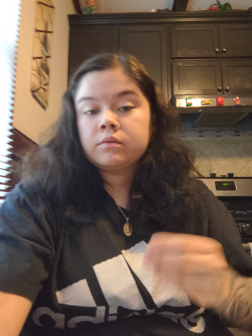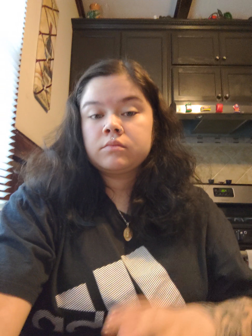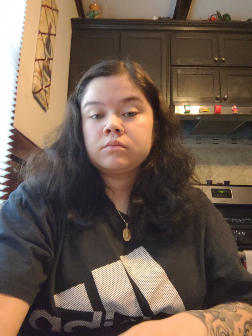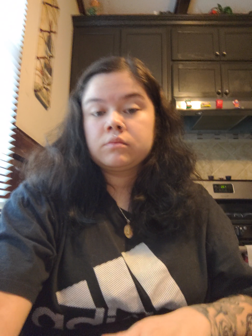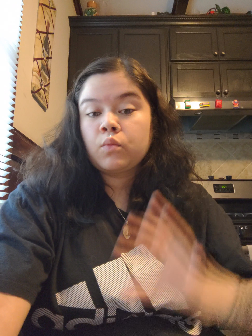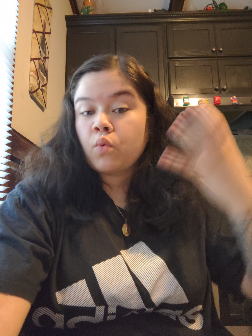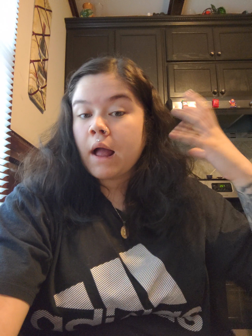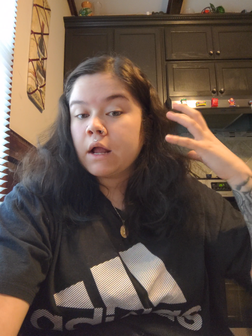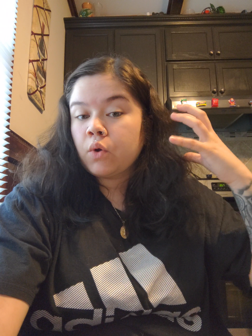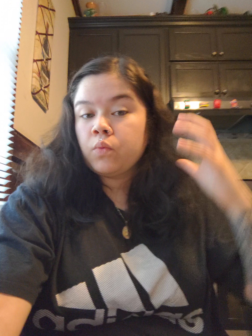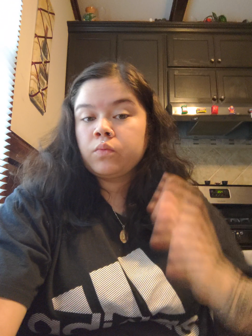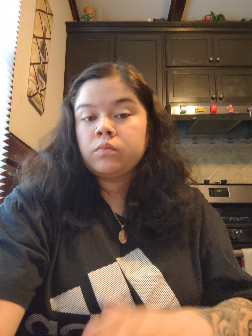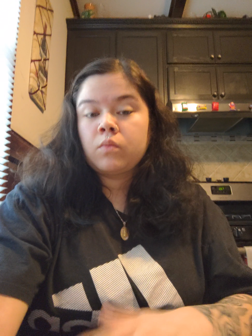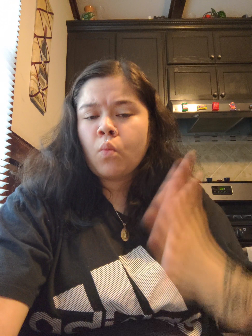radio